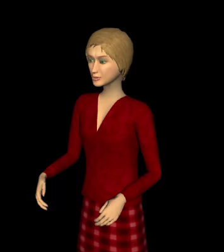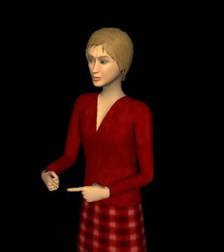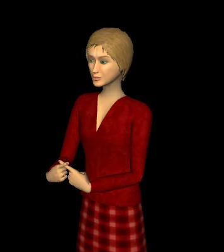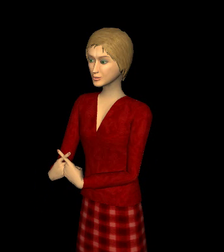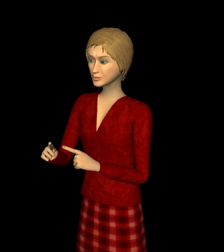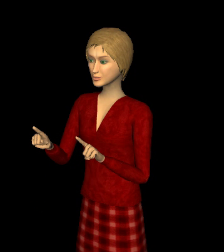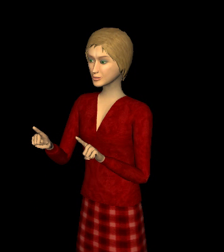مختلف